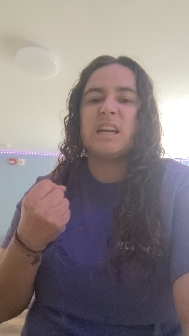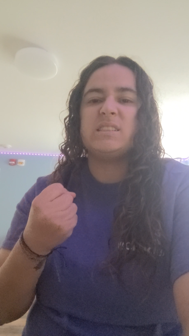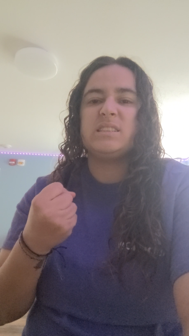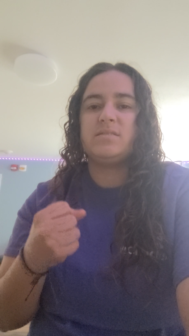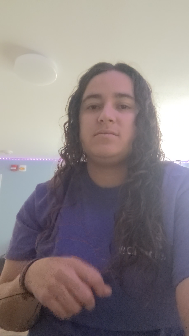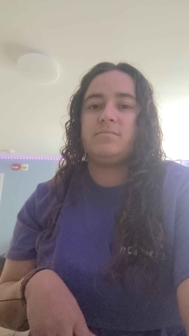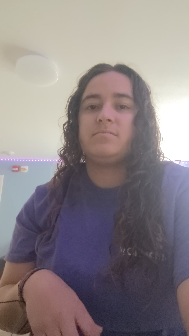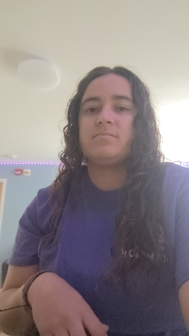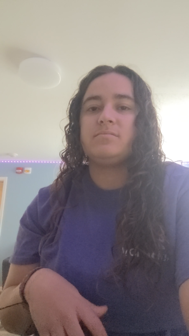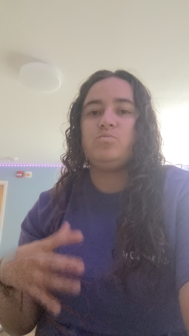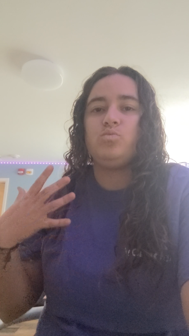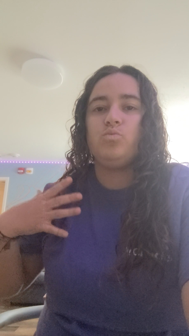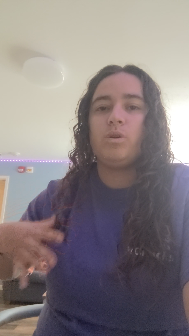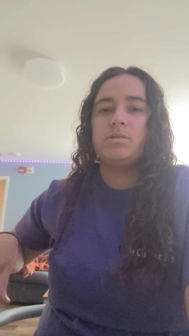dress